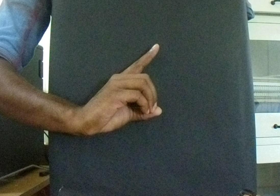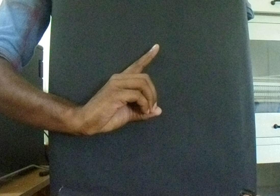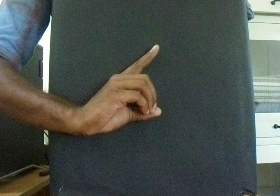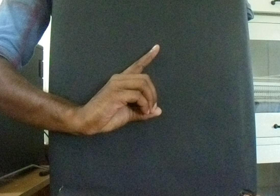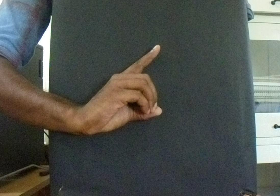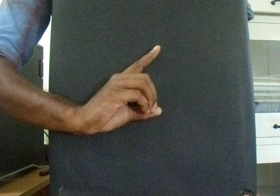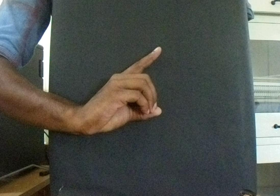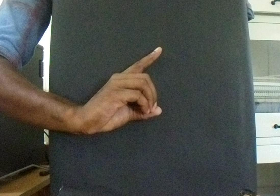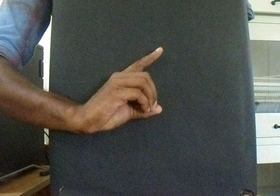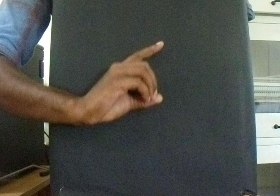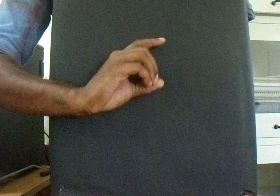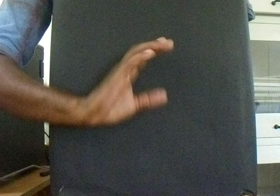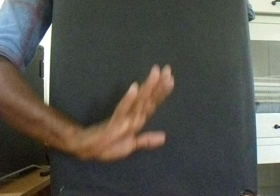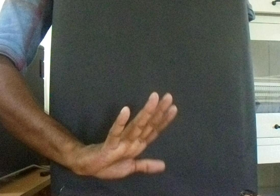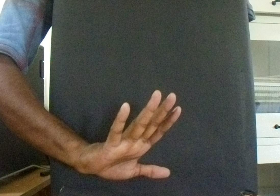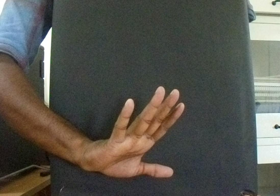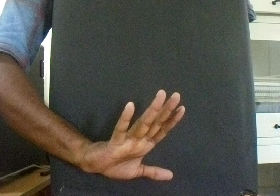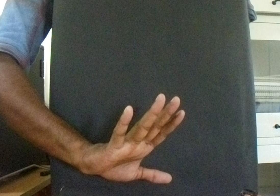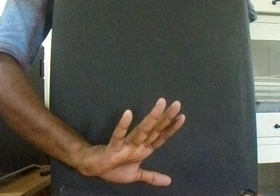hot